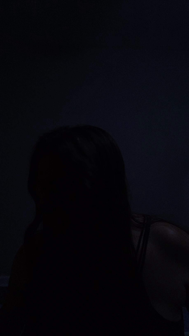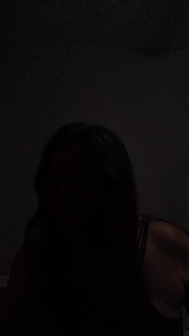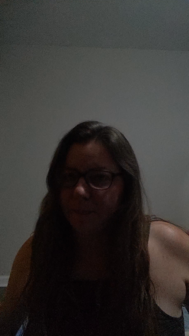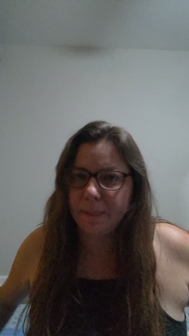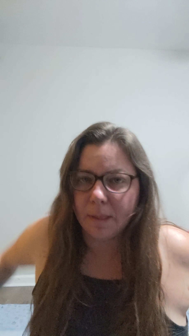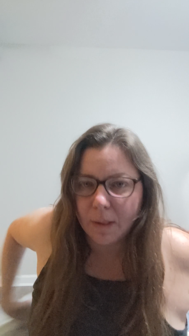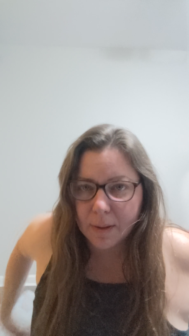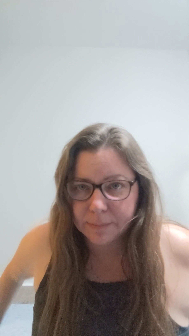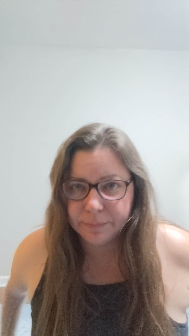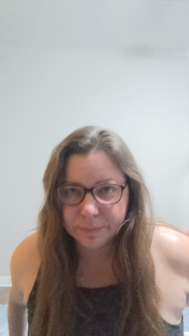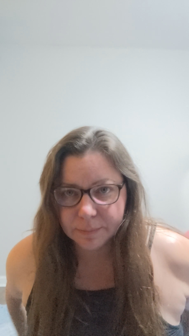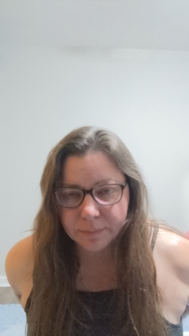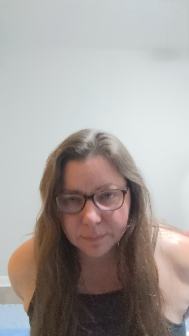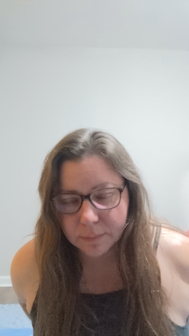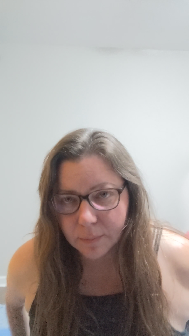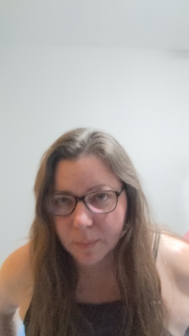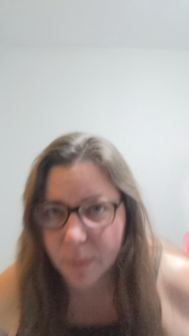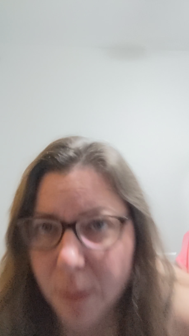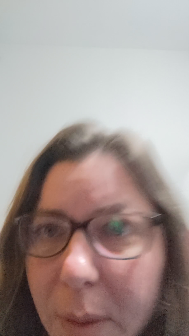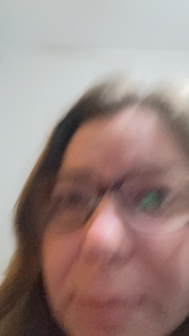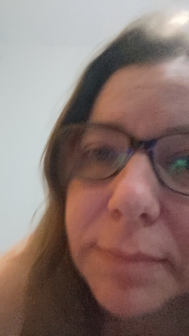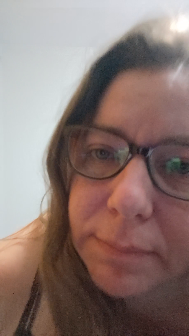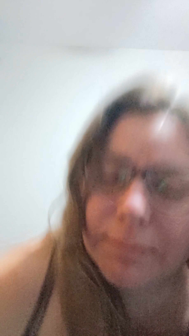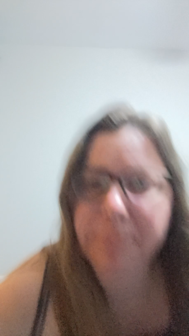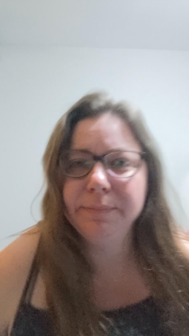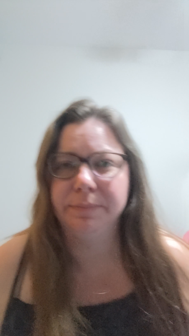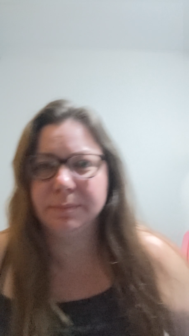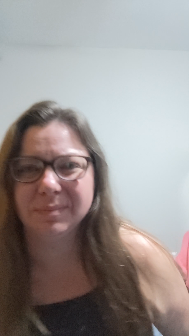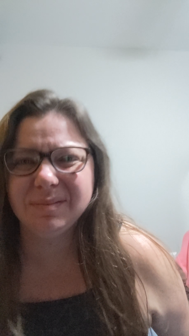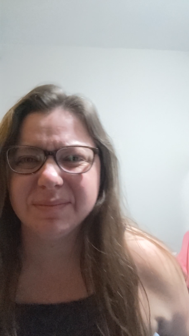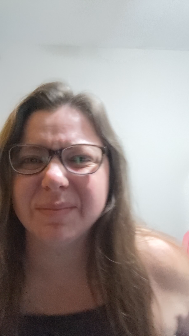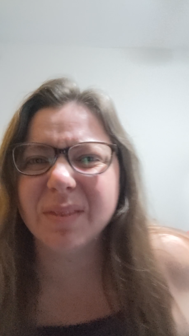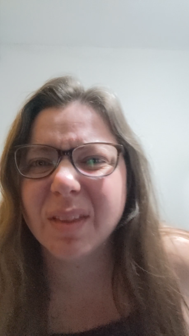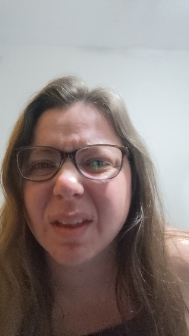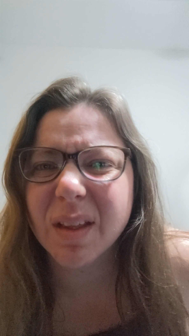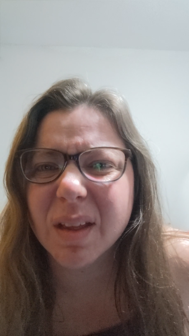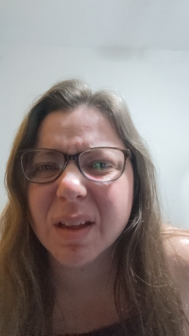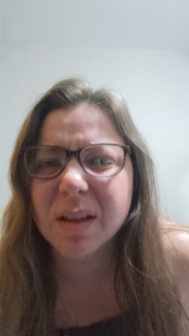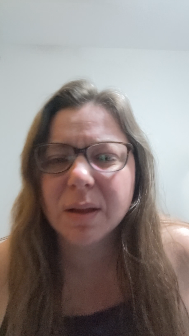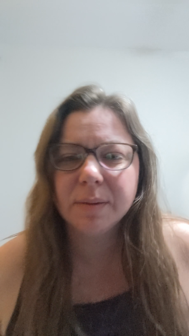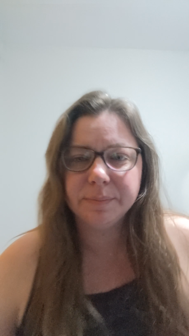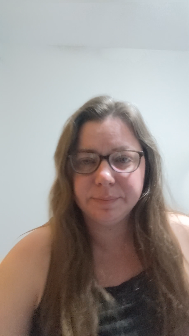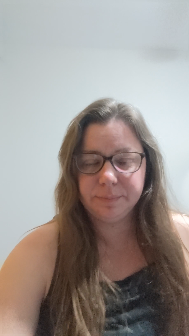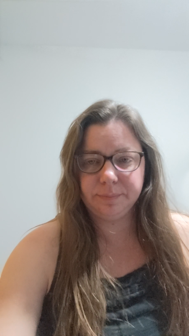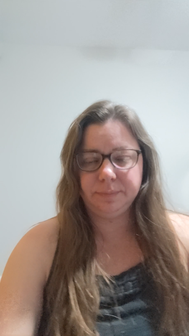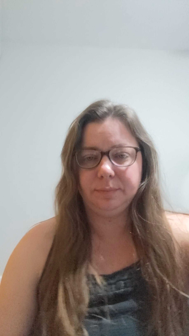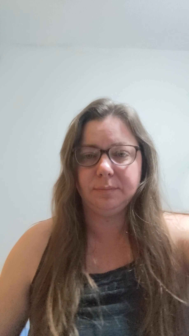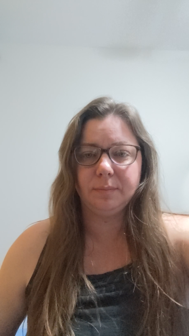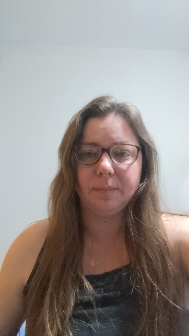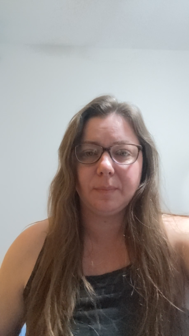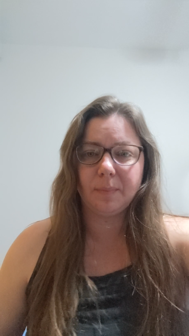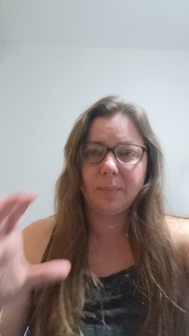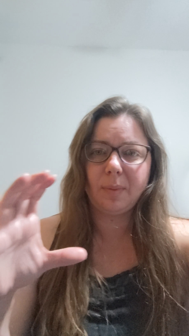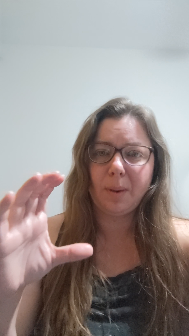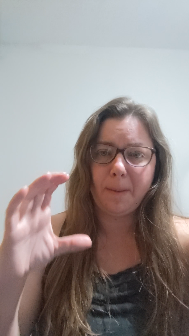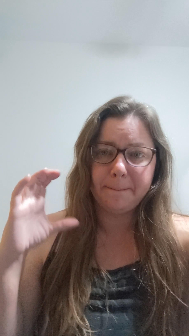bus